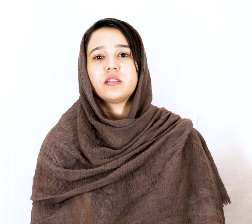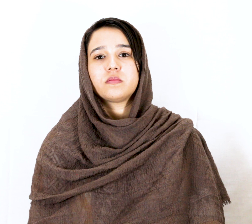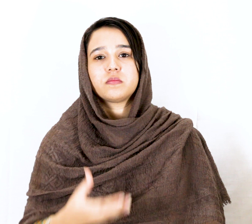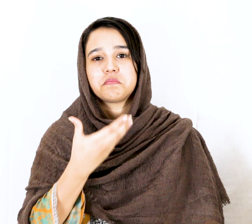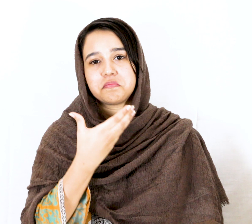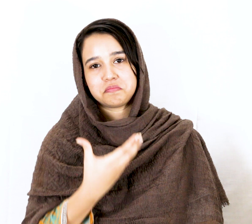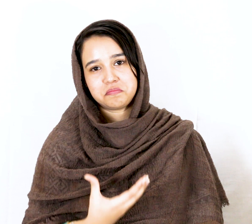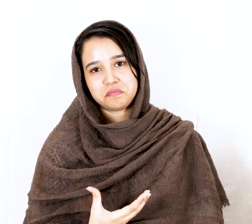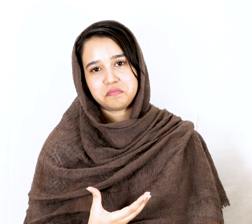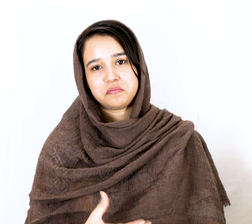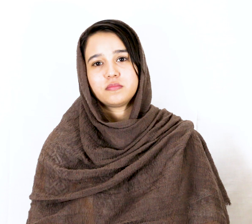sad